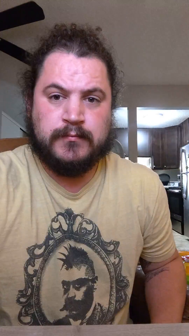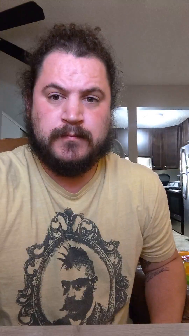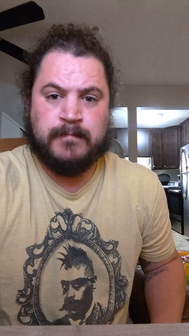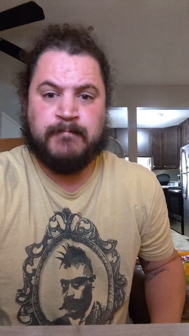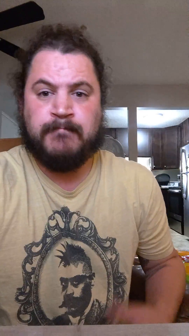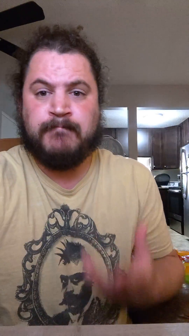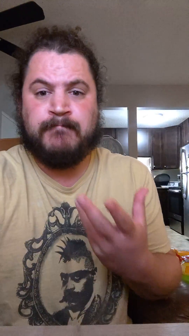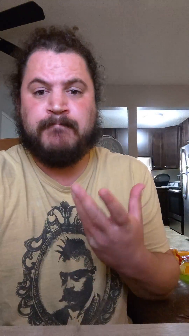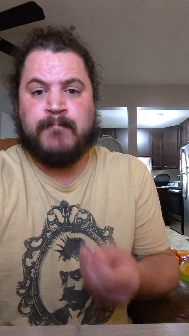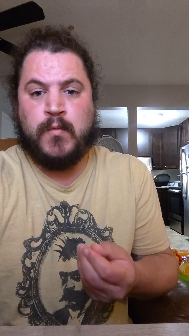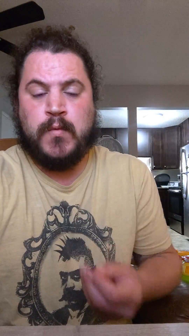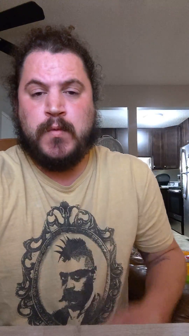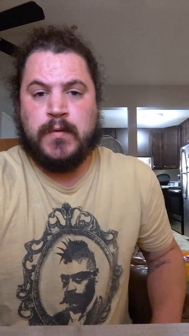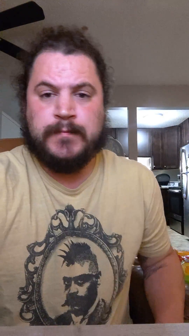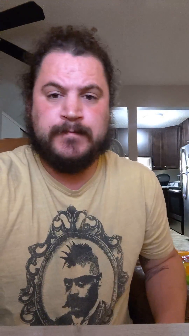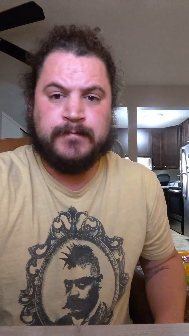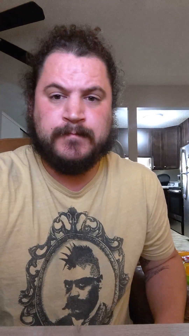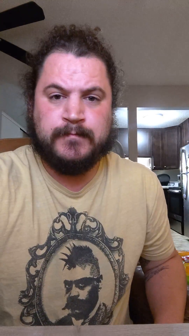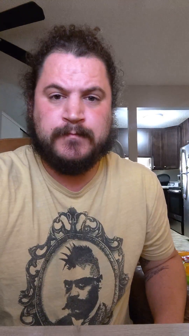poor